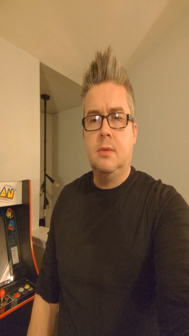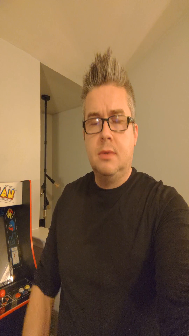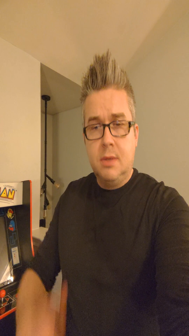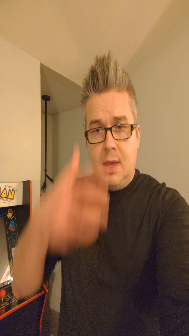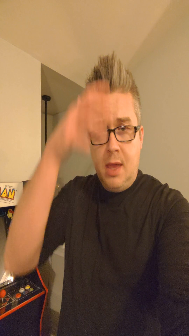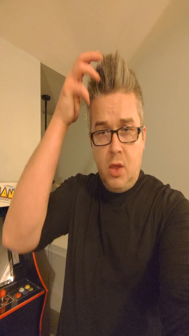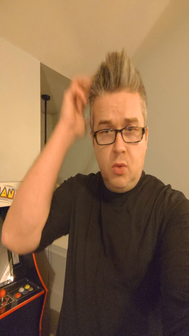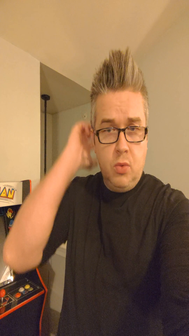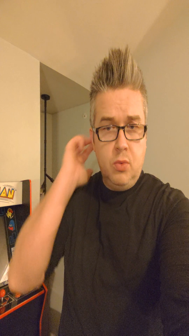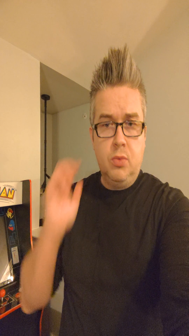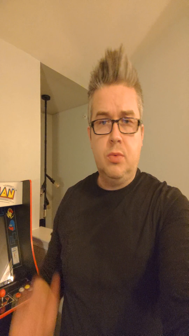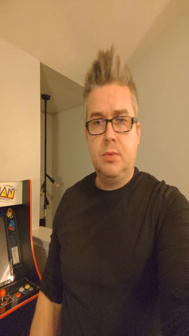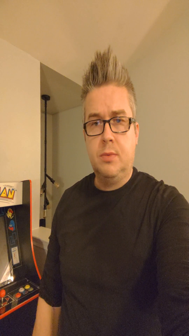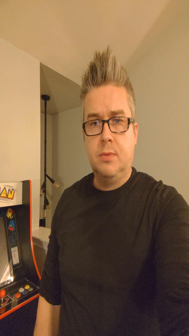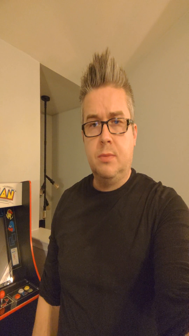lion